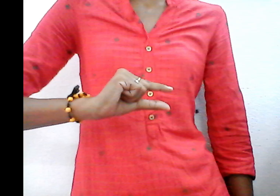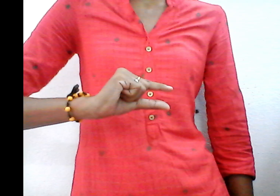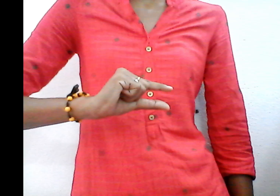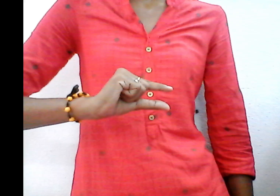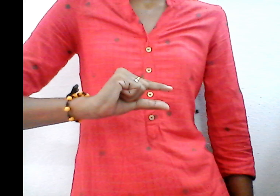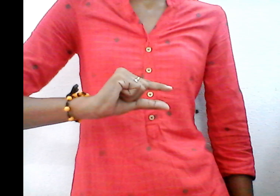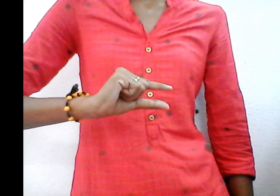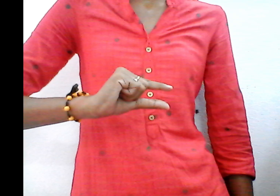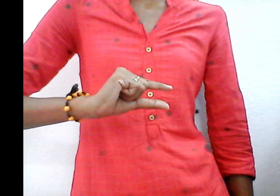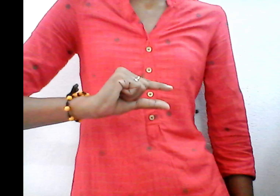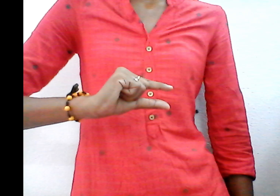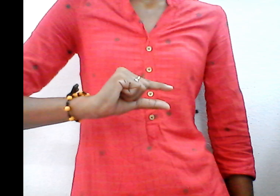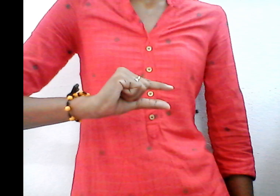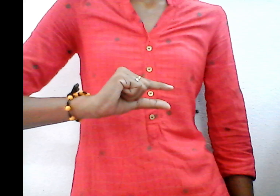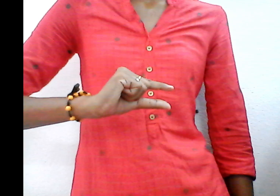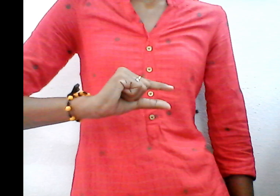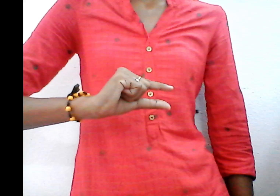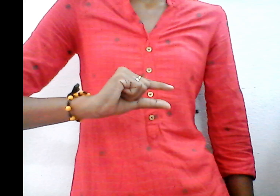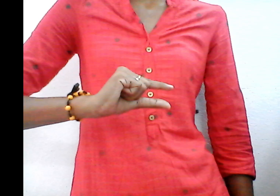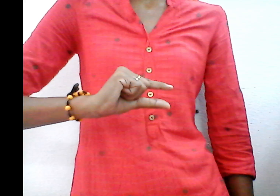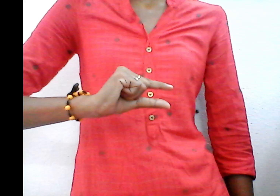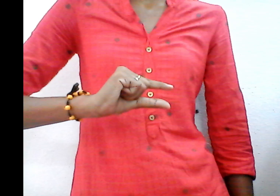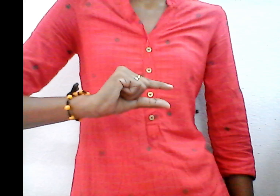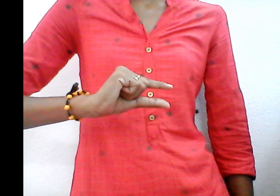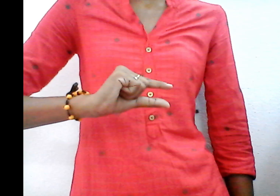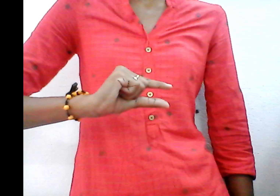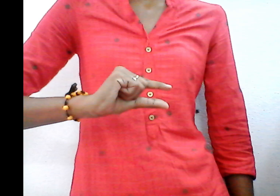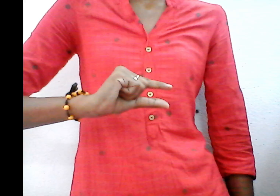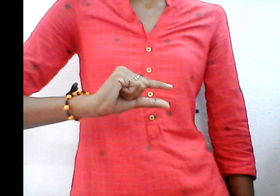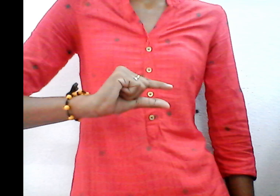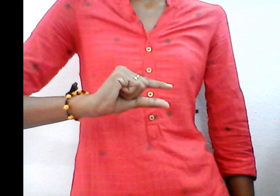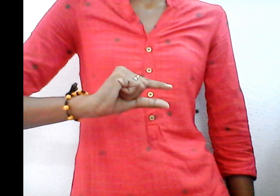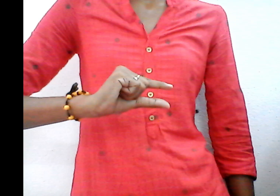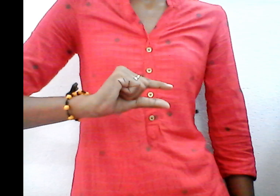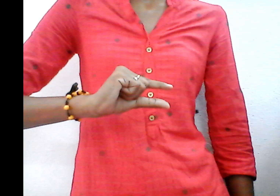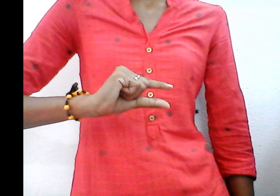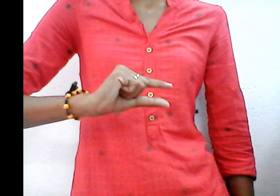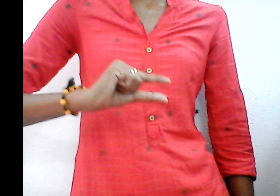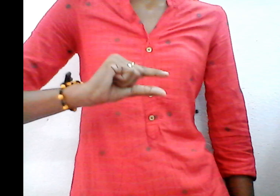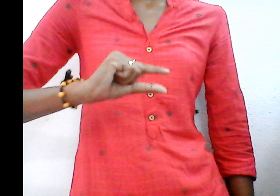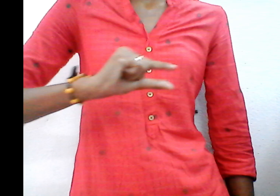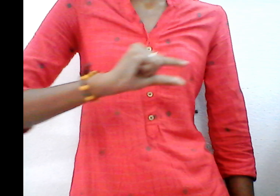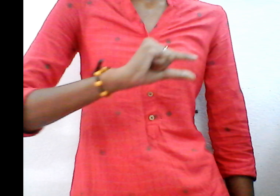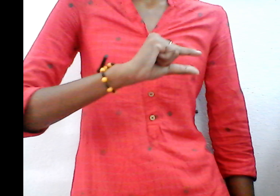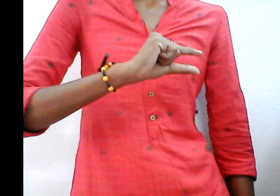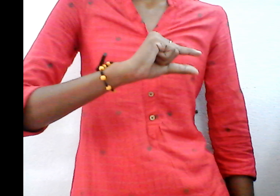ഉ